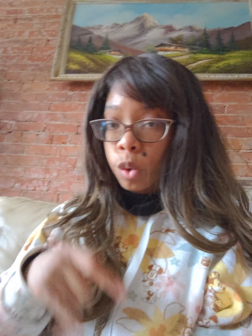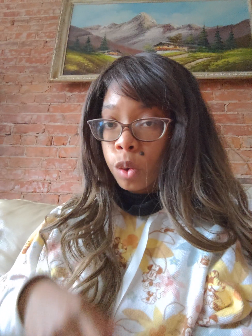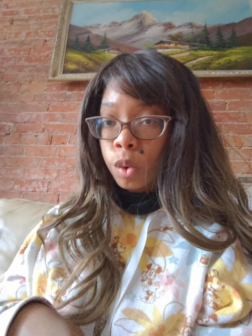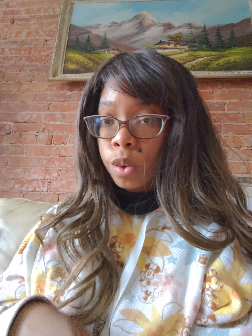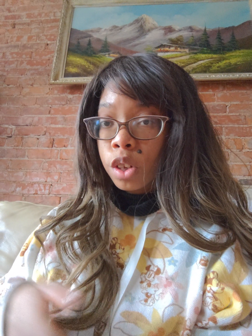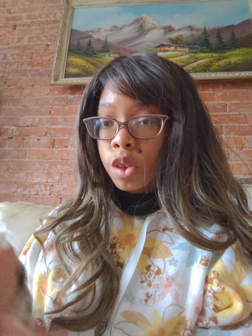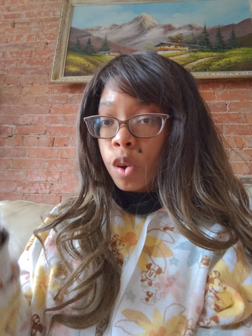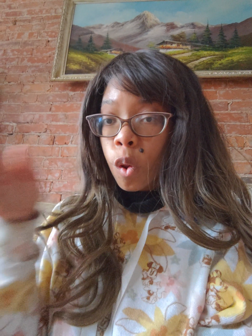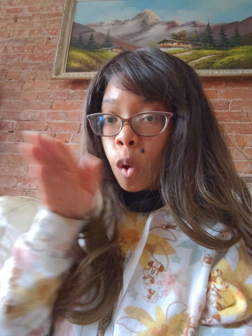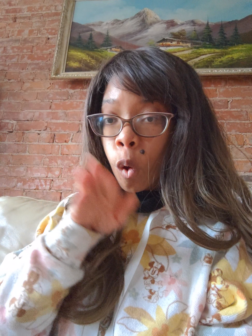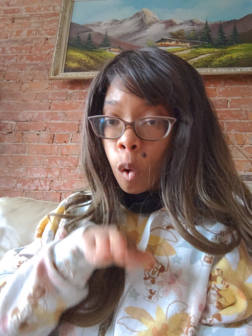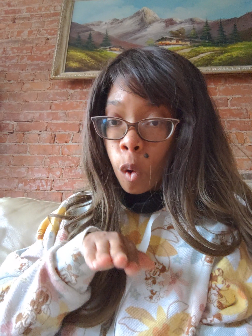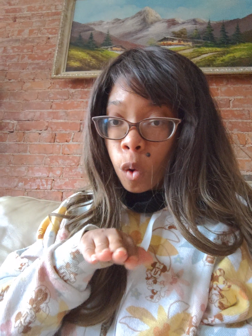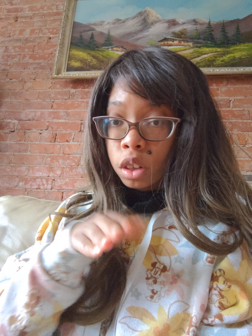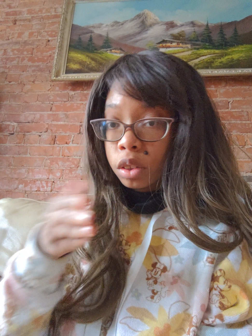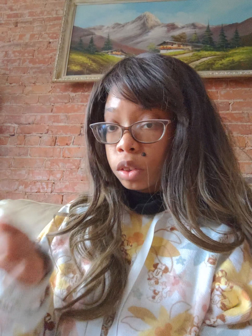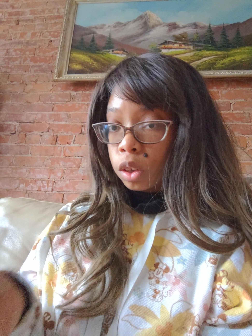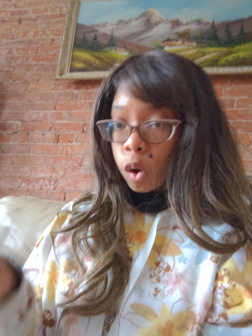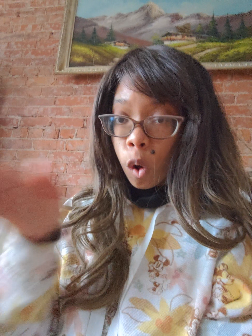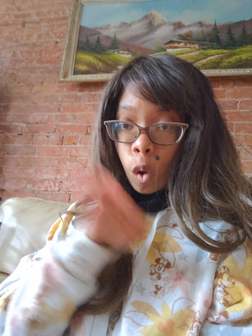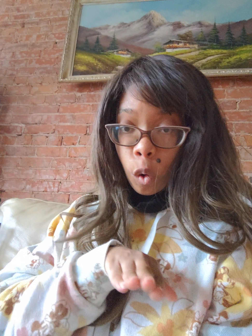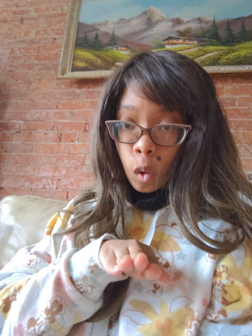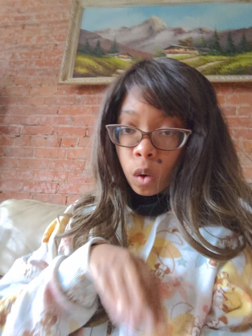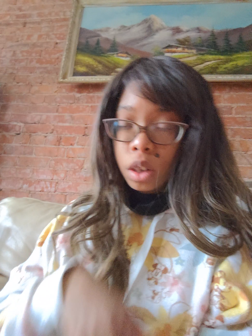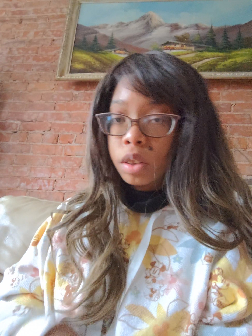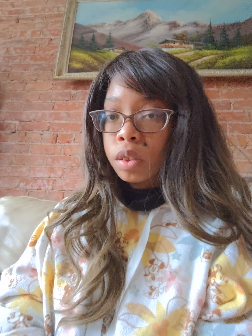close